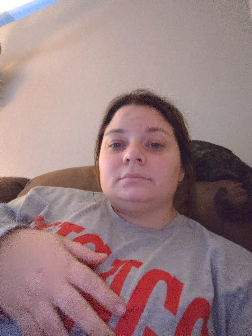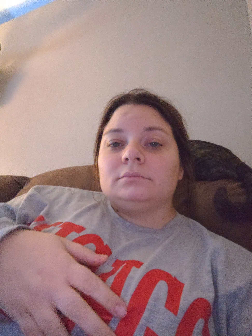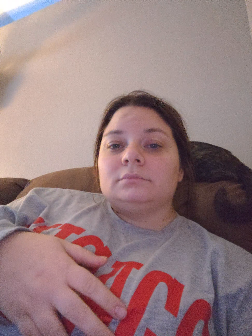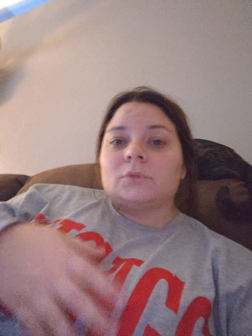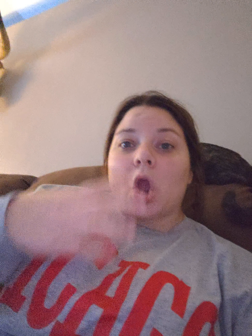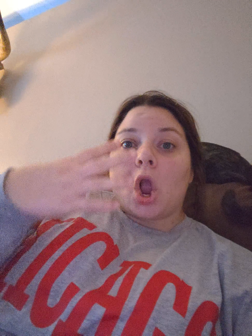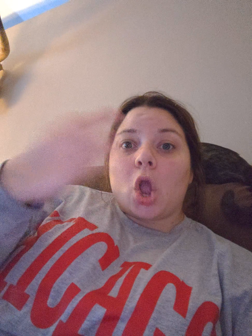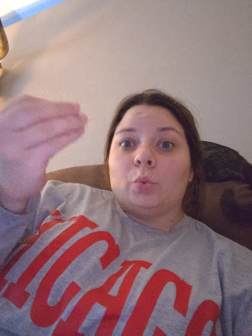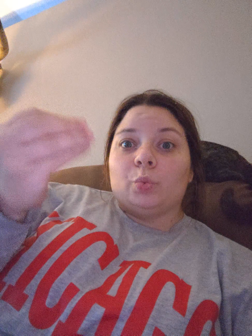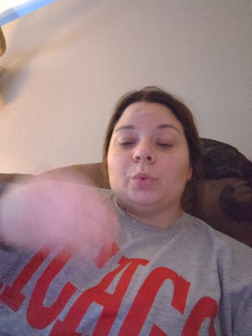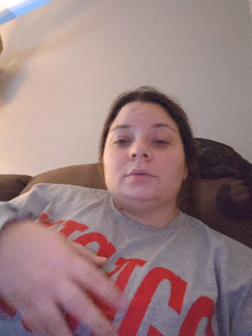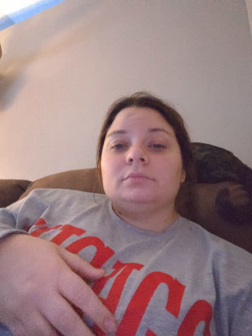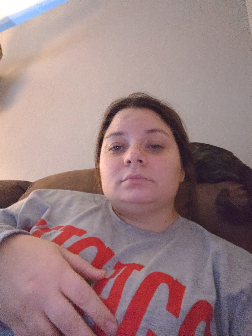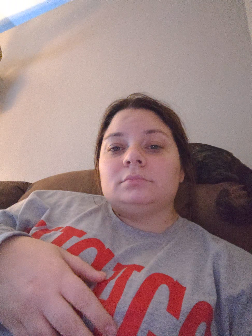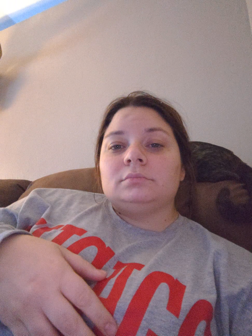go